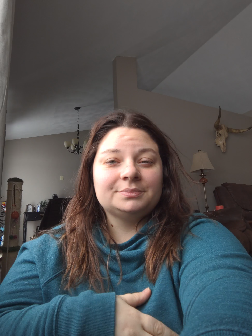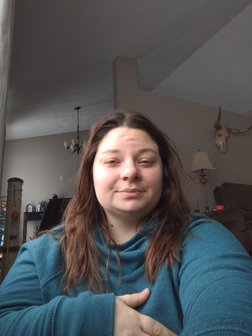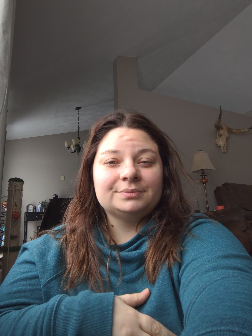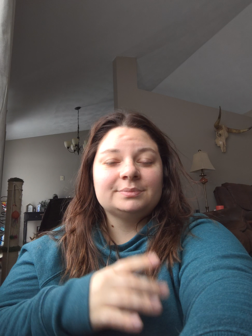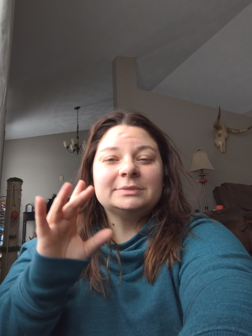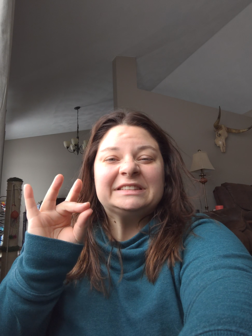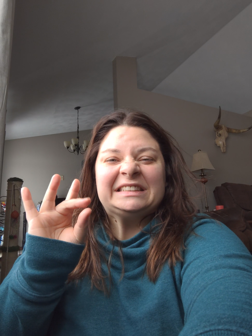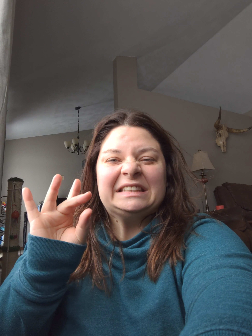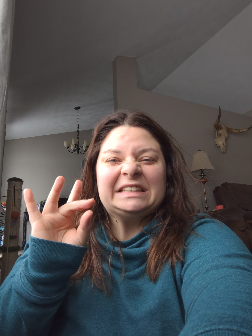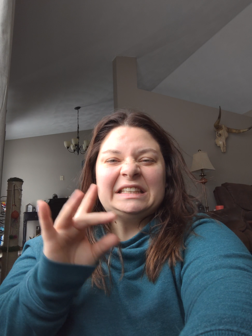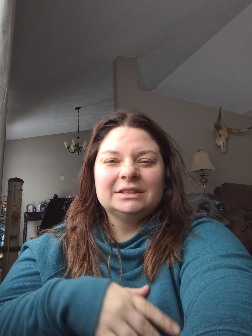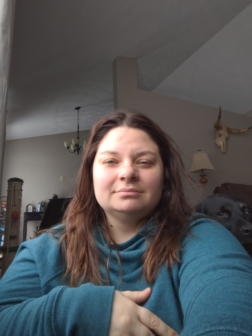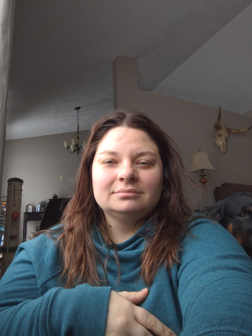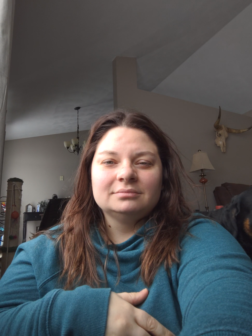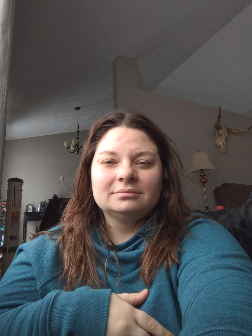sticky